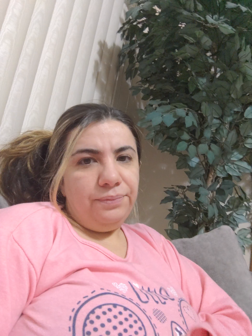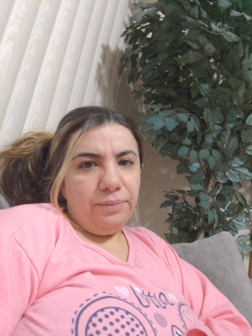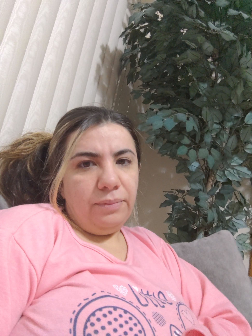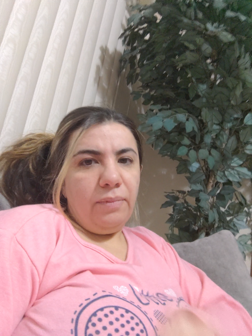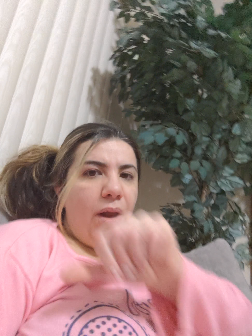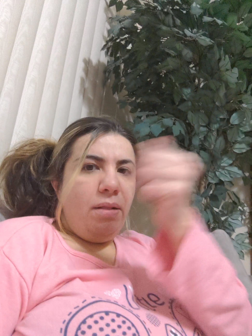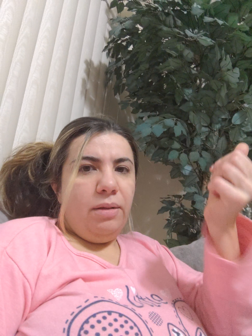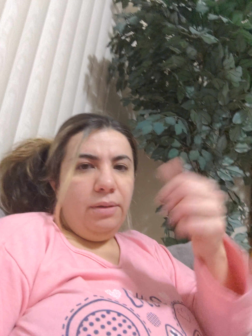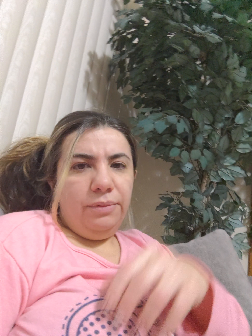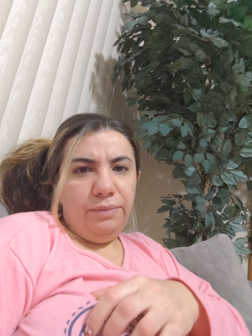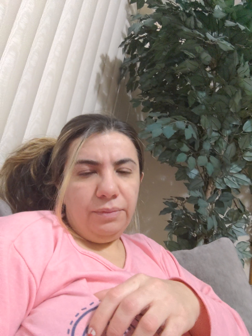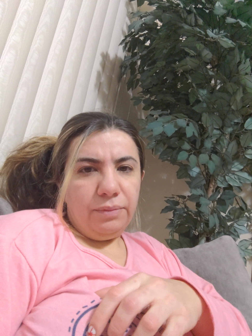another